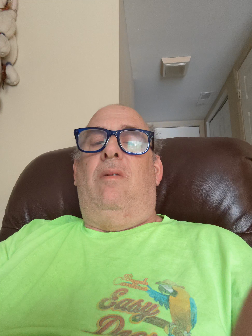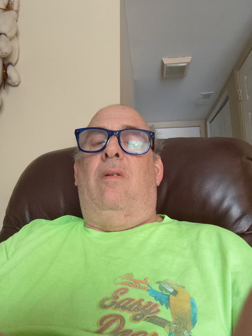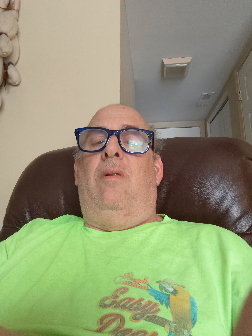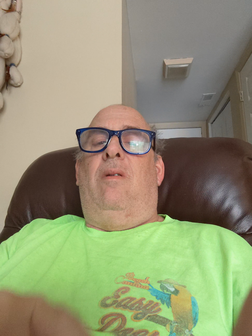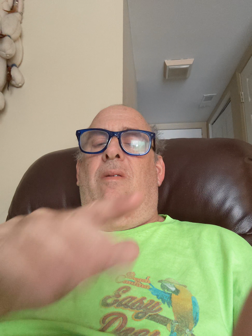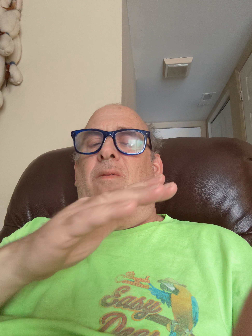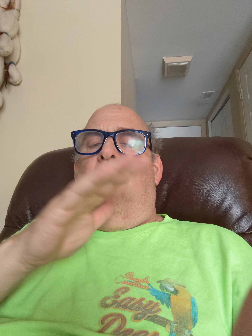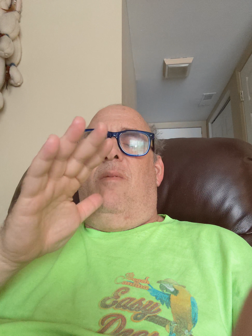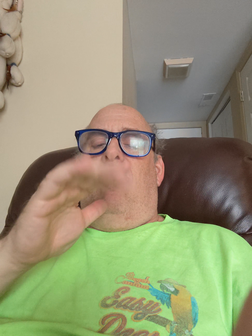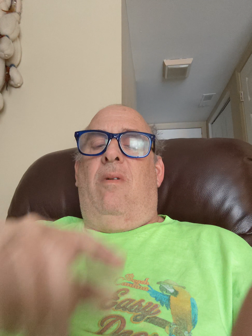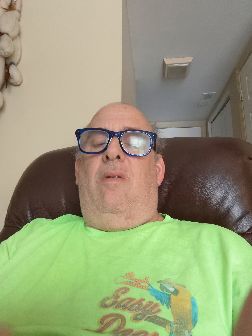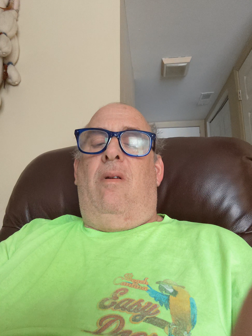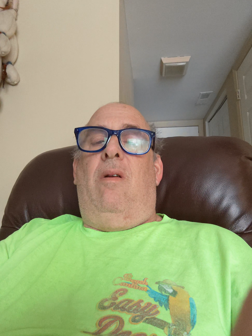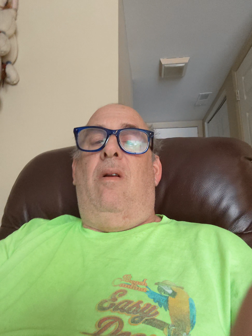farm